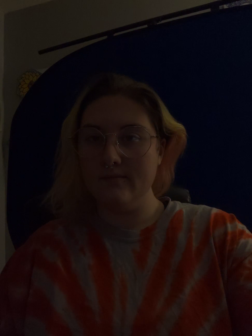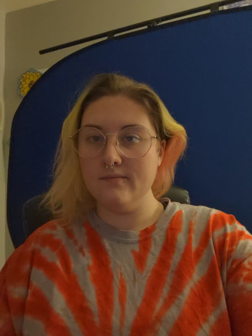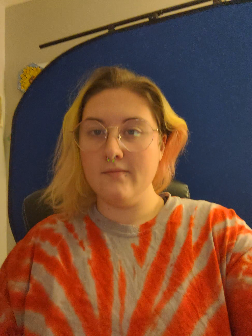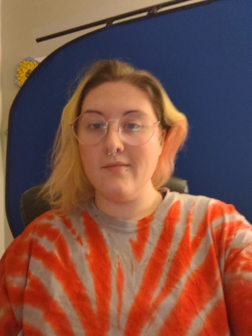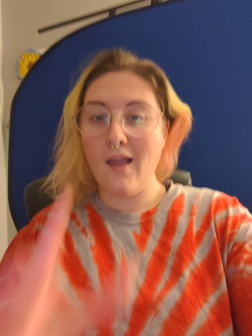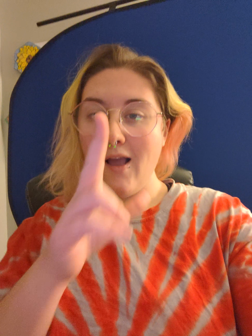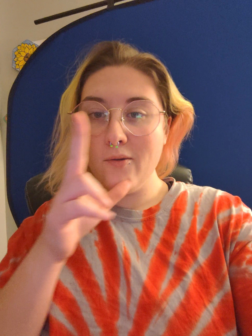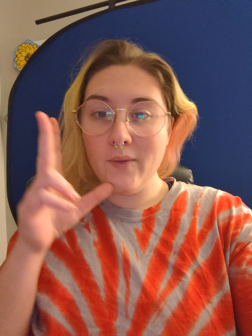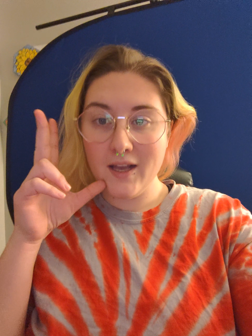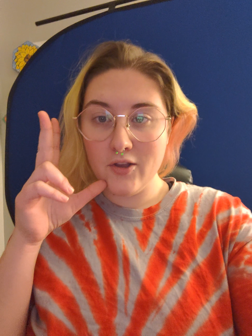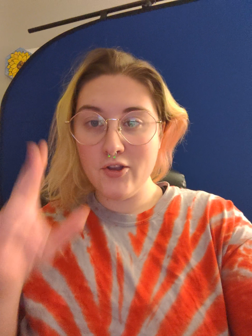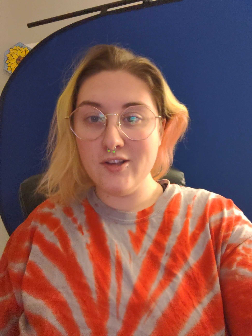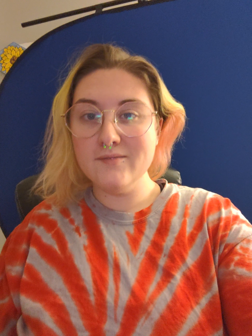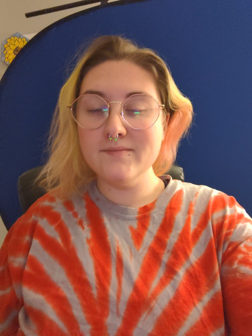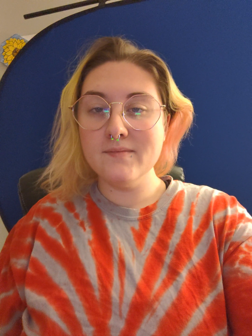underwear